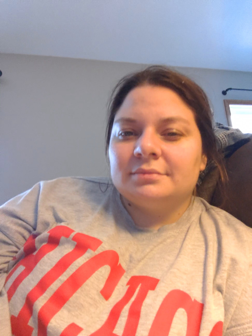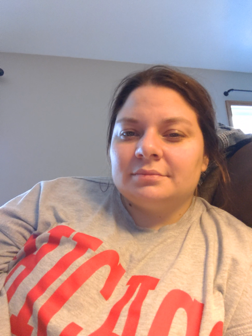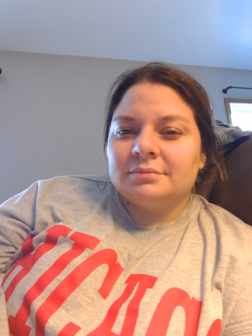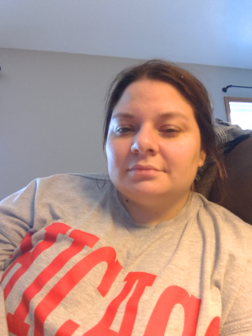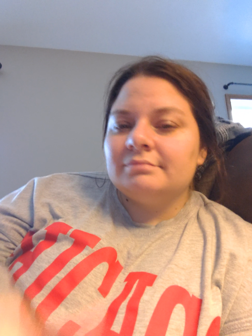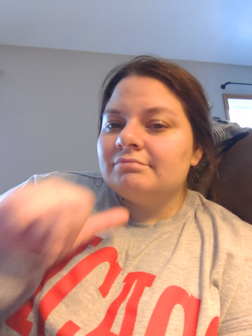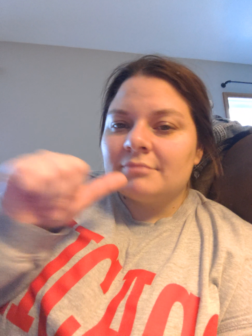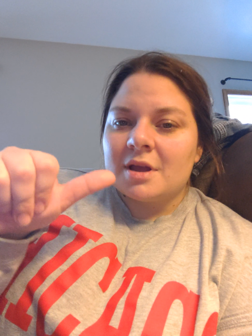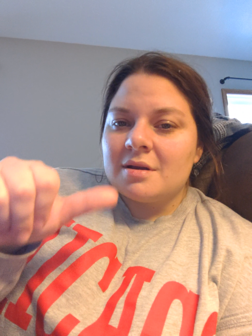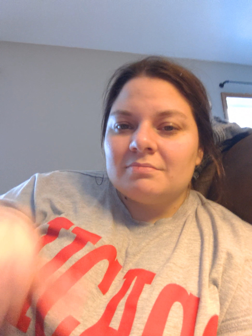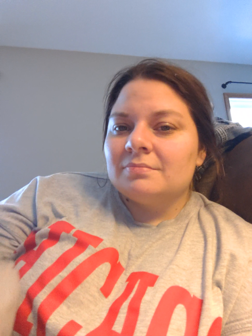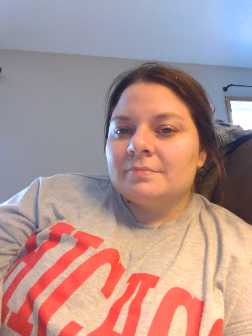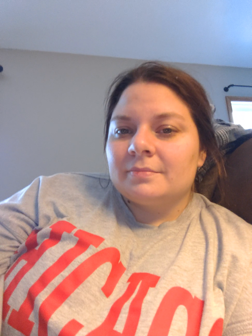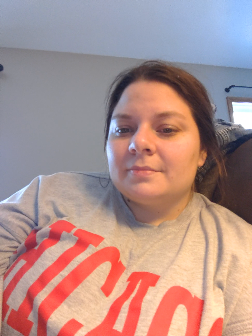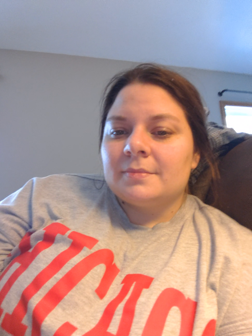not